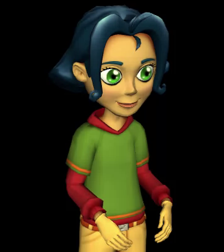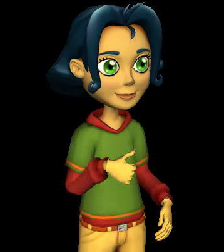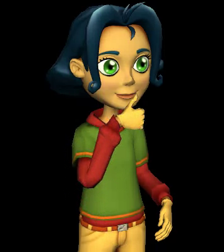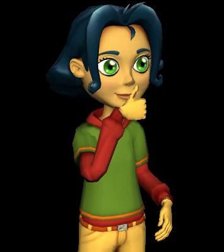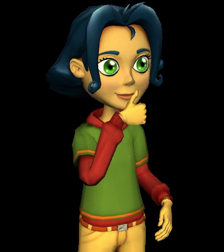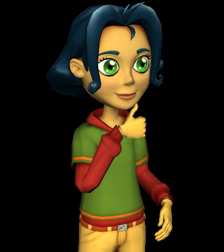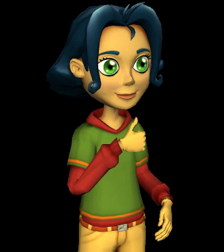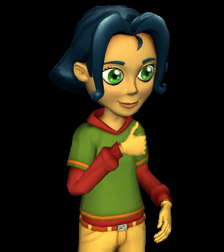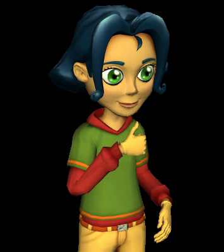ألم